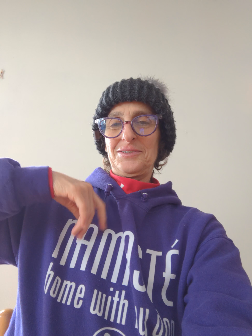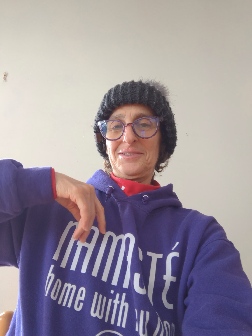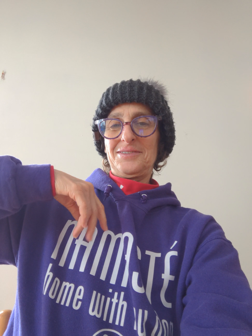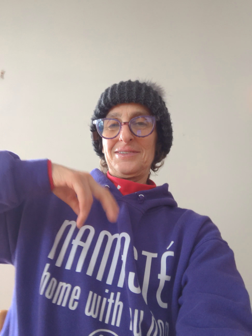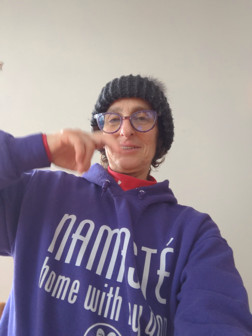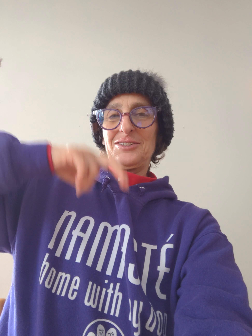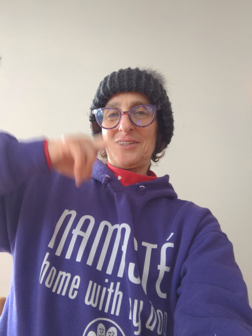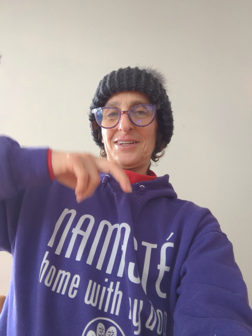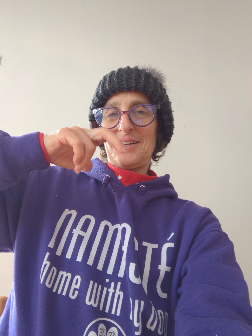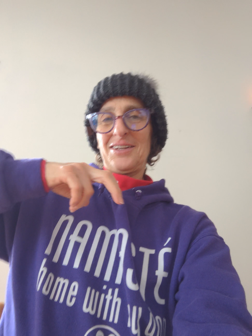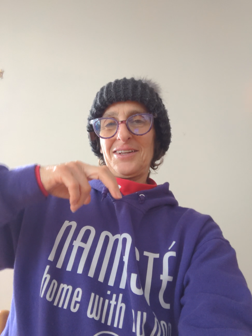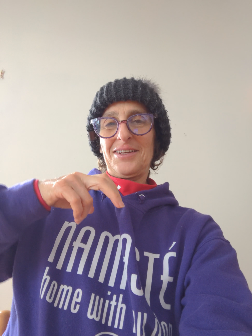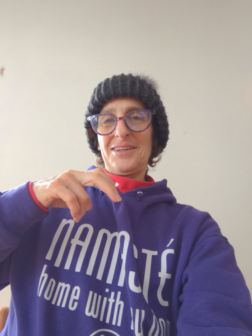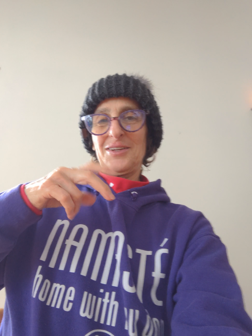chair